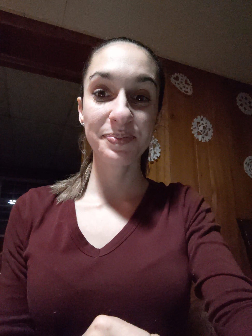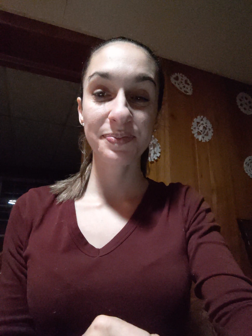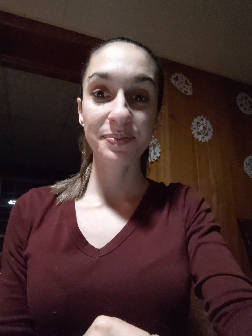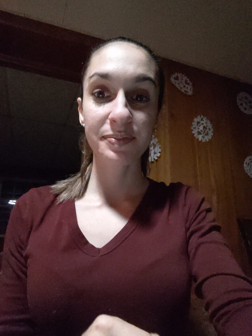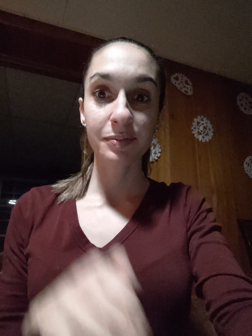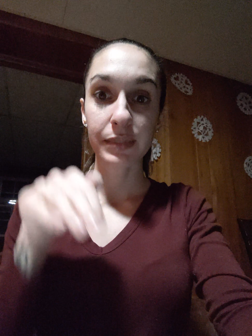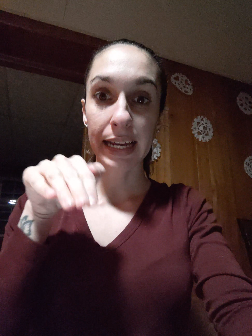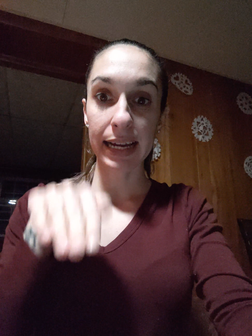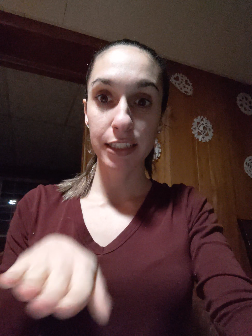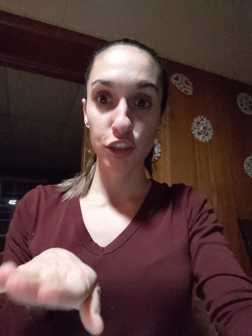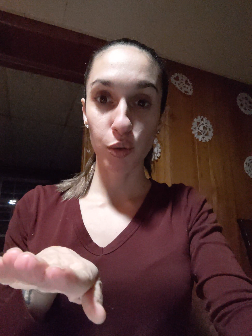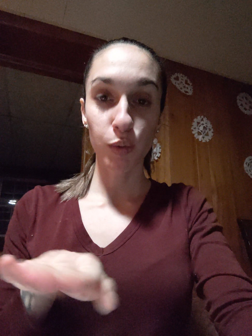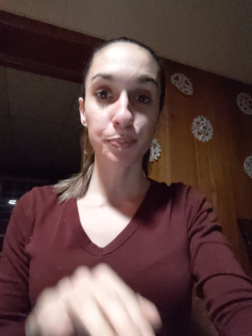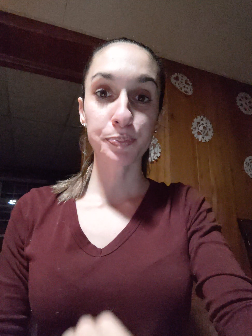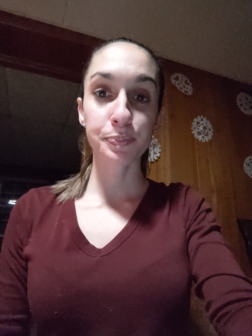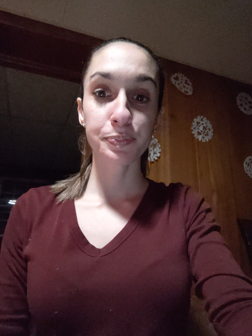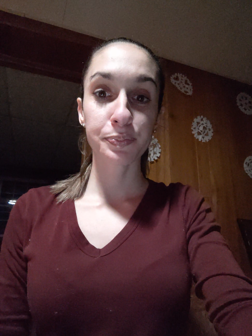into